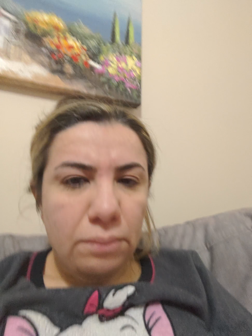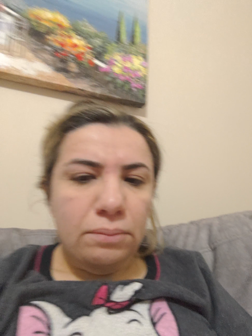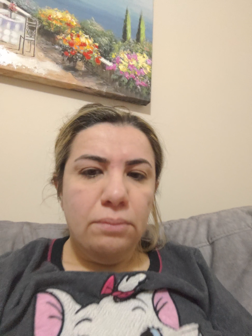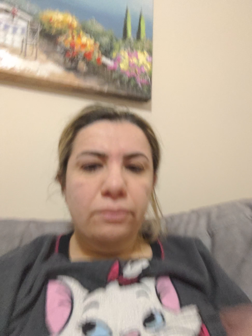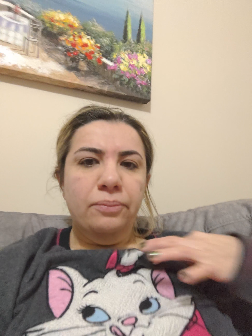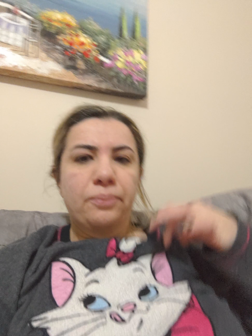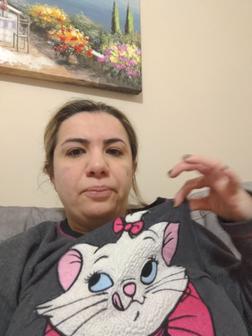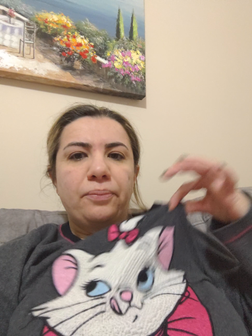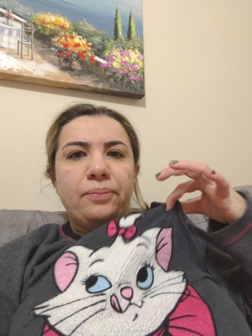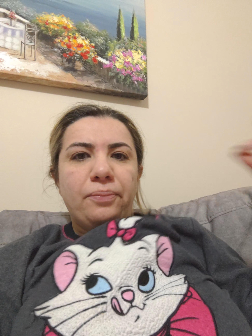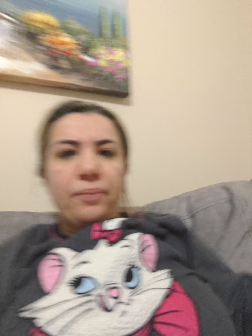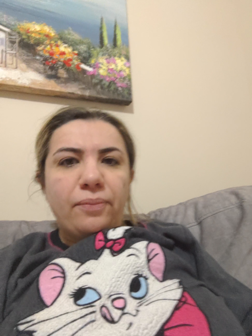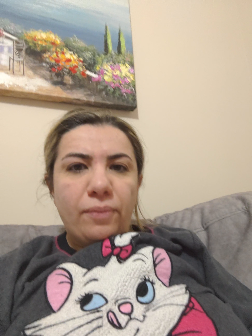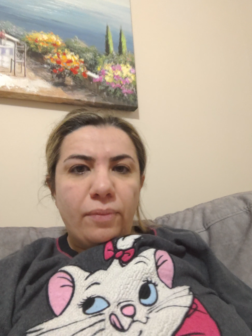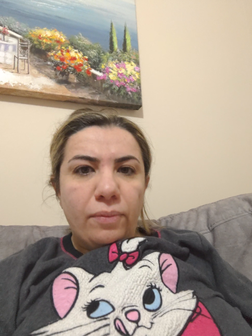shirt